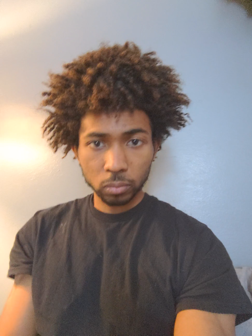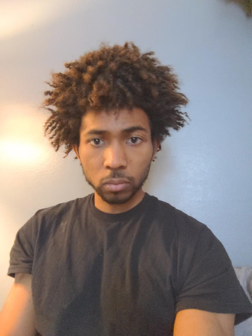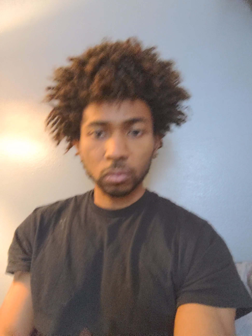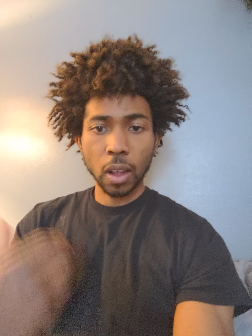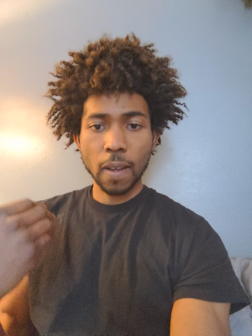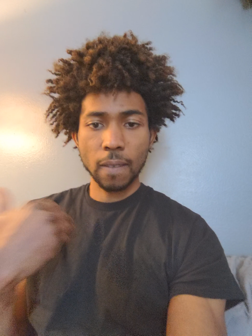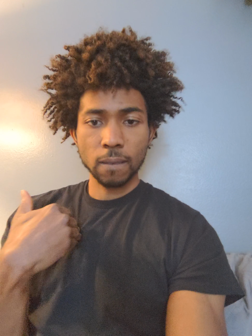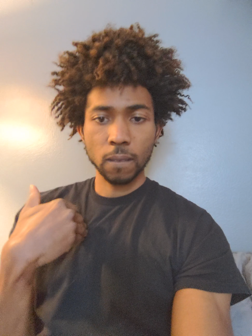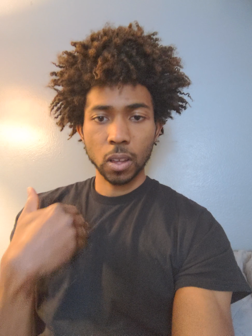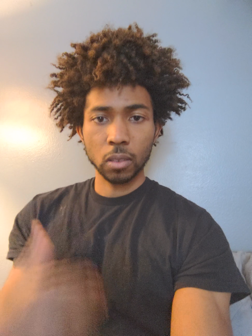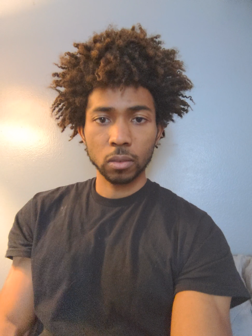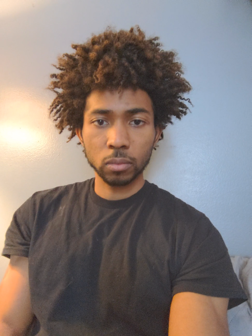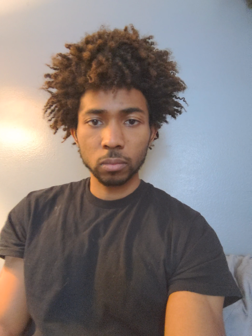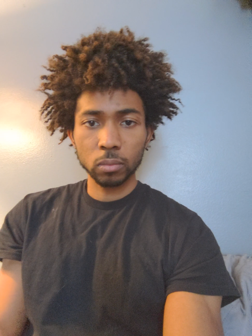have to